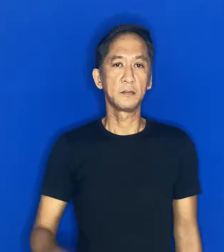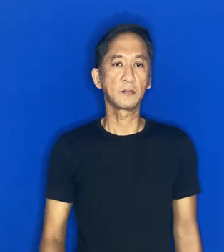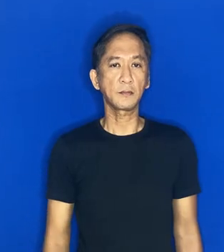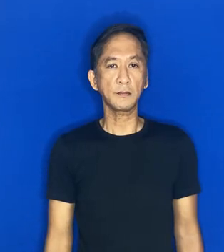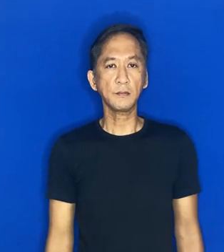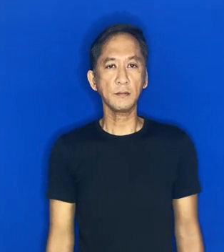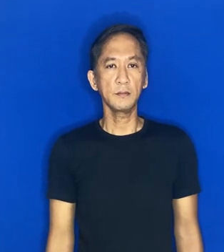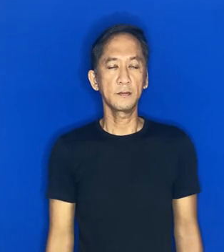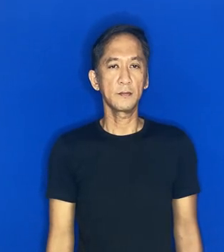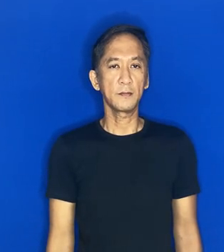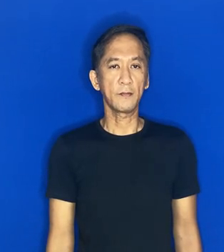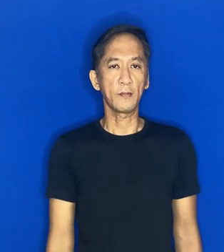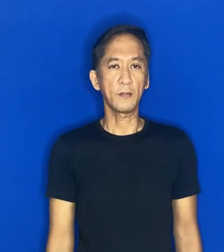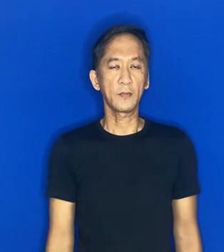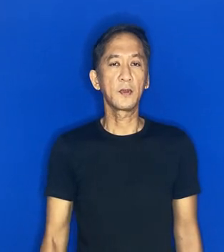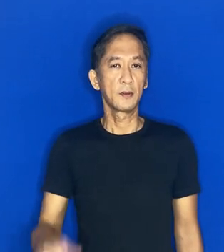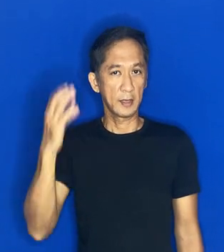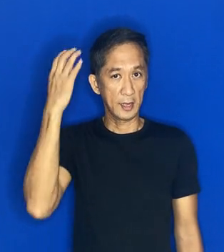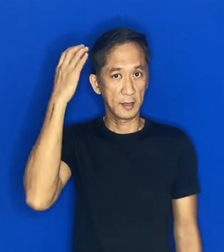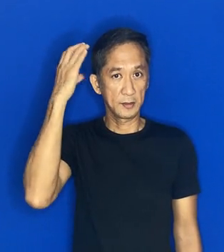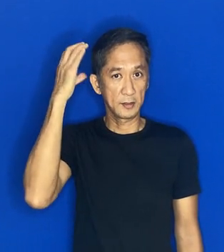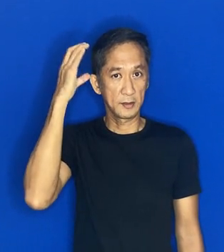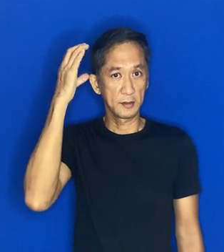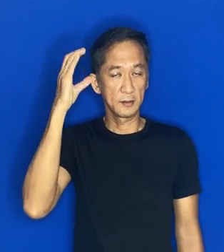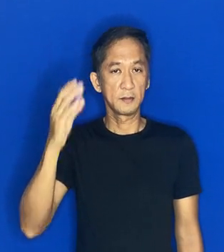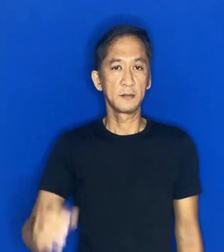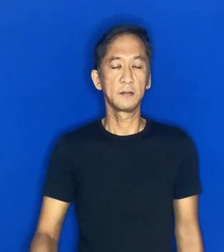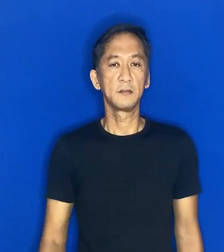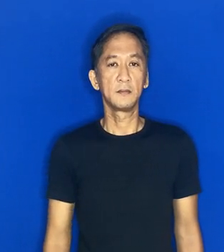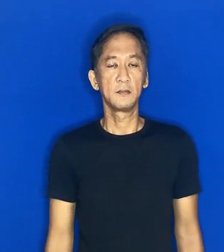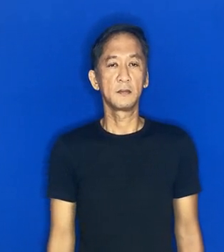cousin